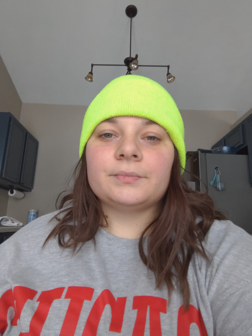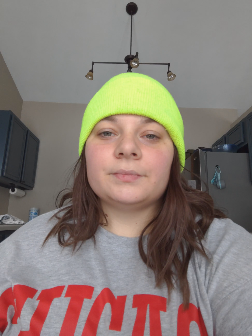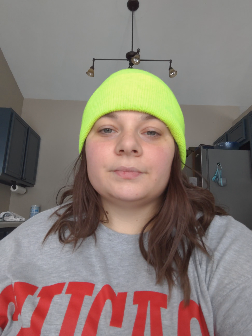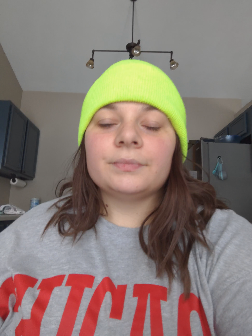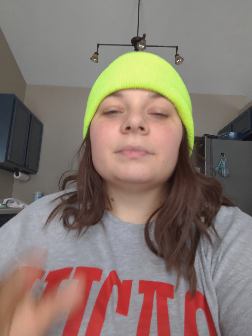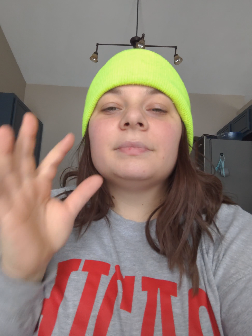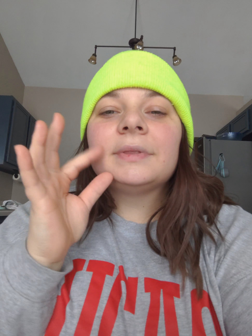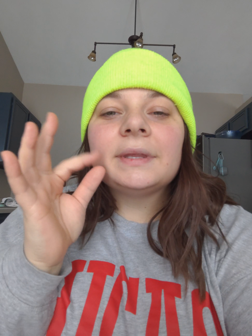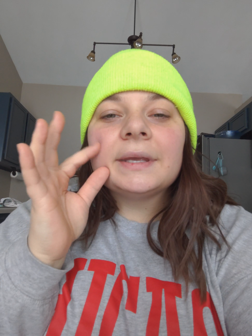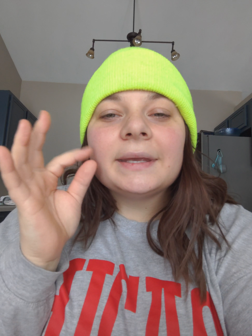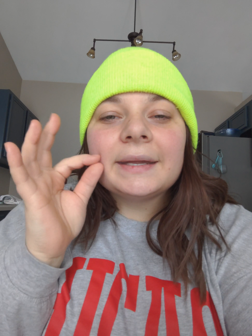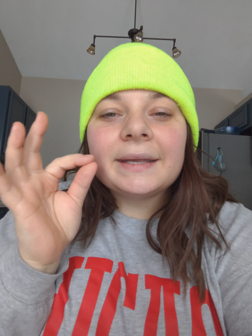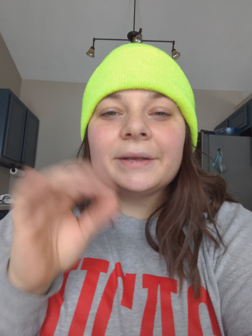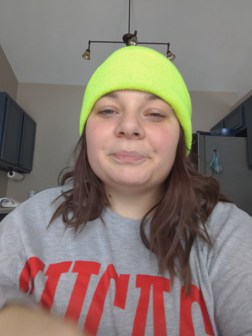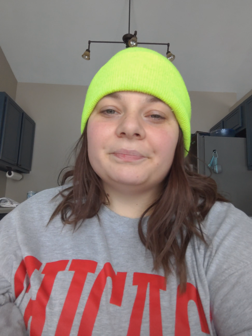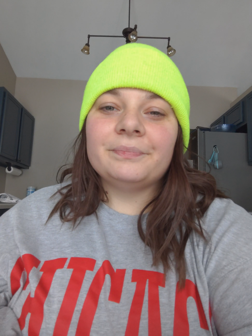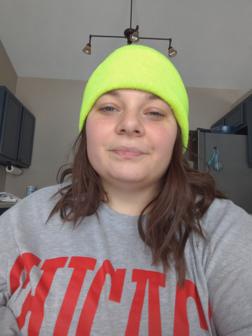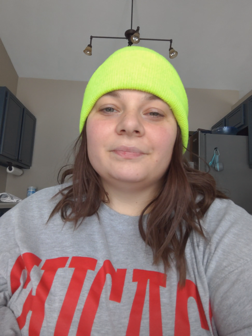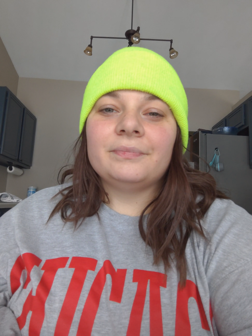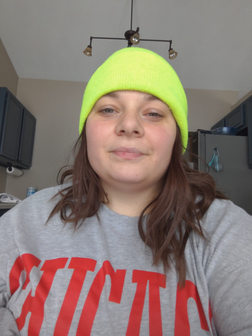kitty